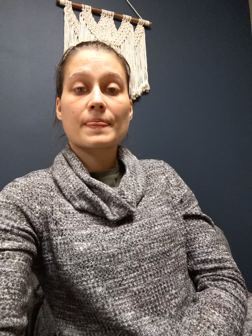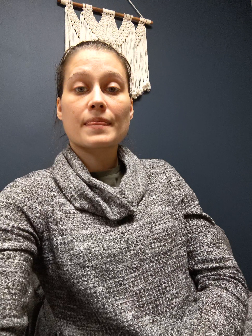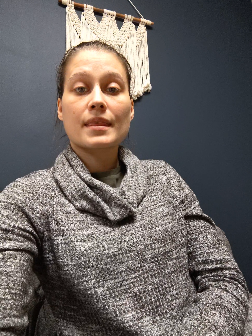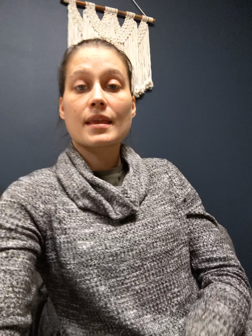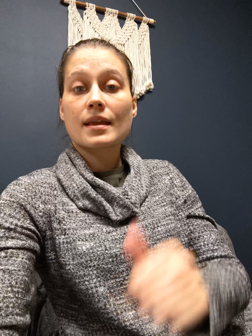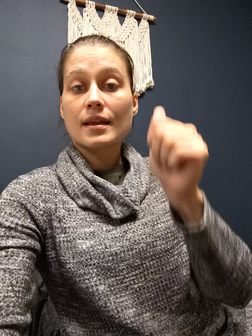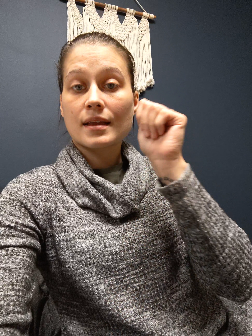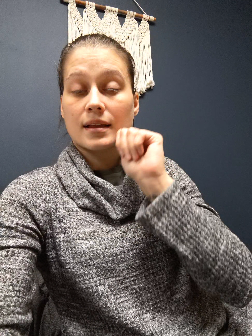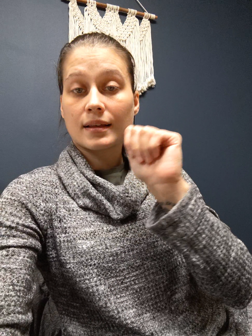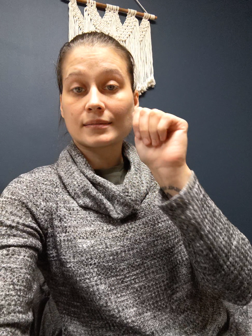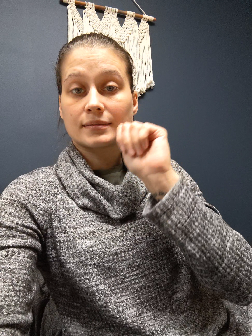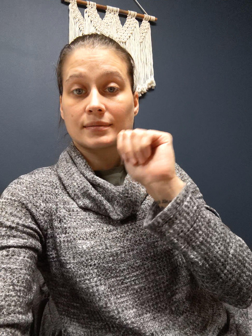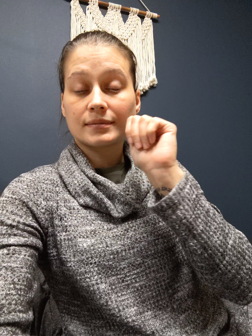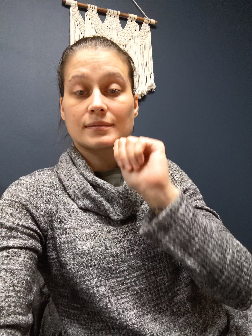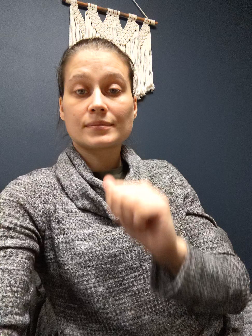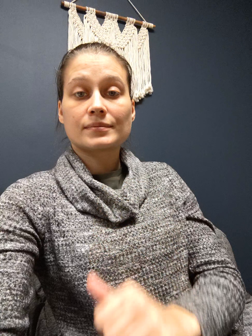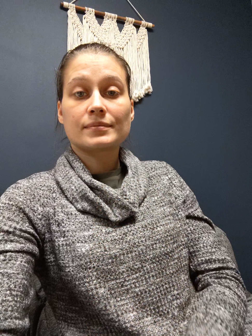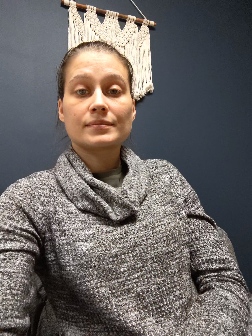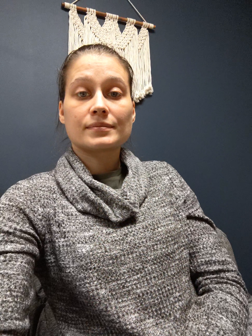aunt